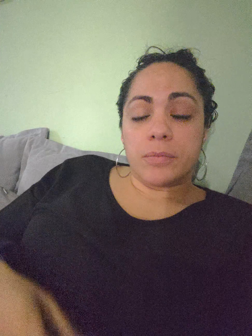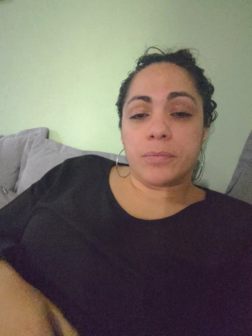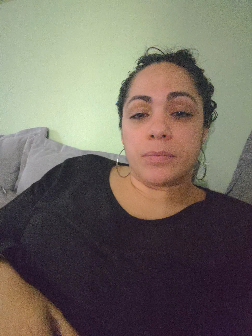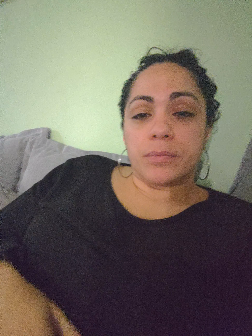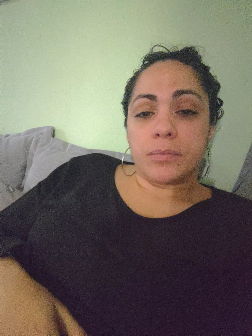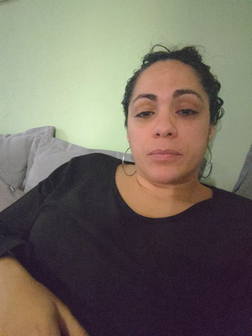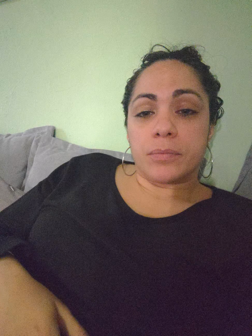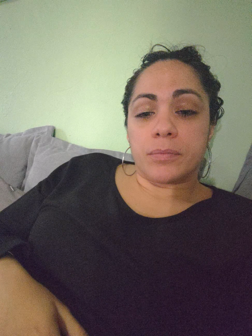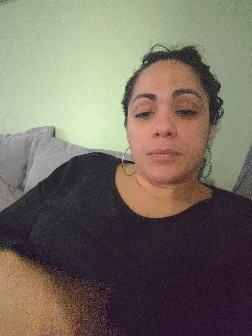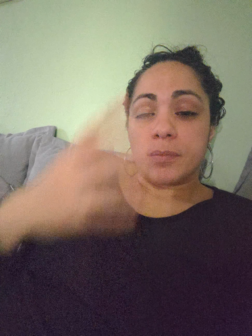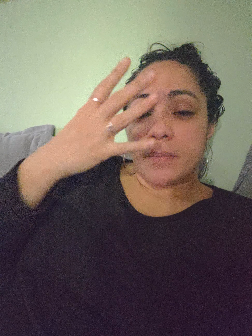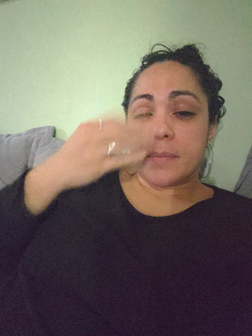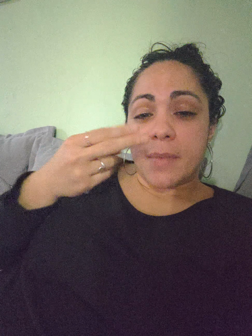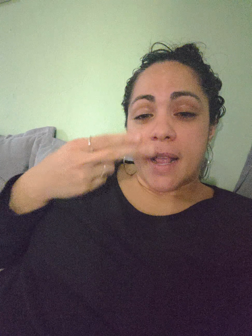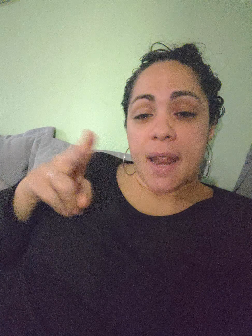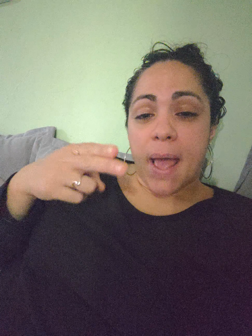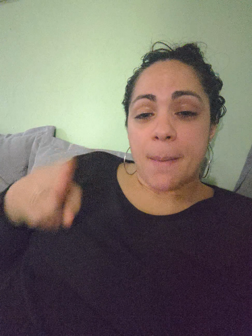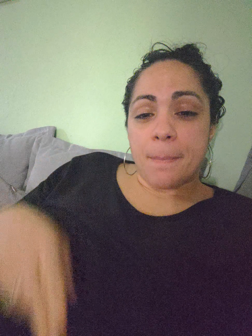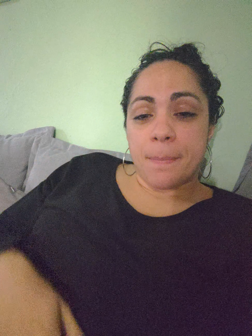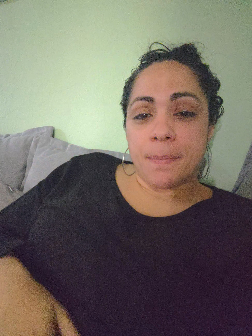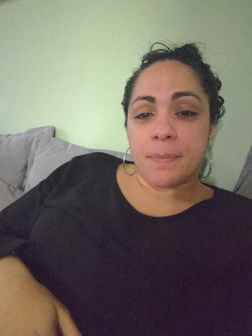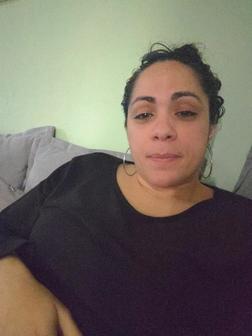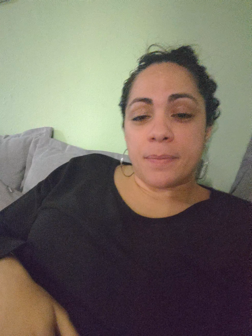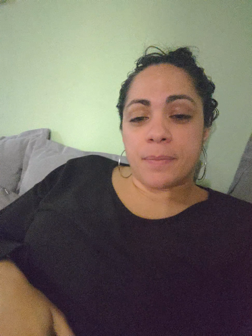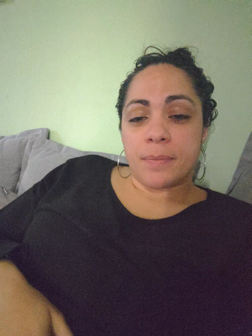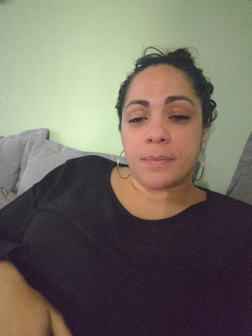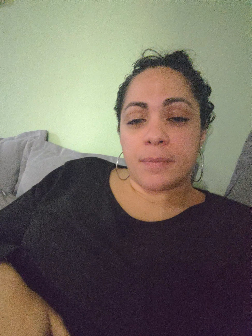nap